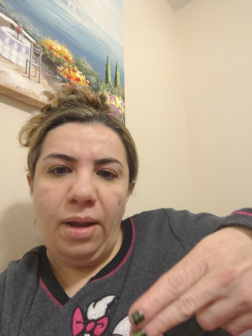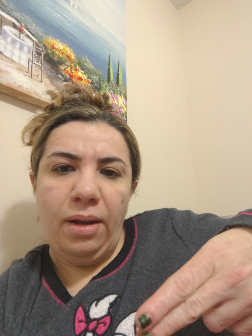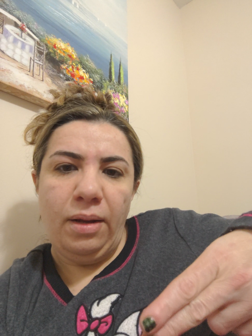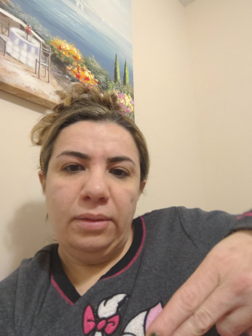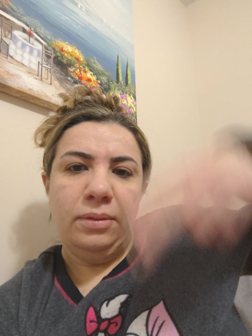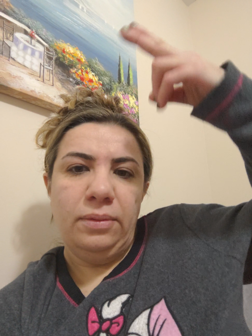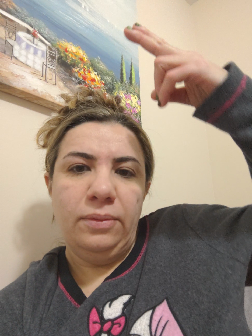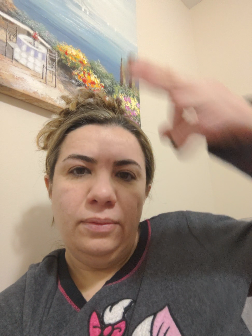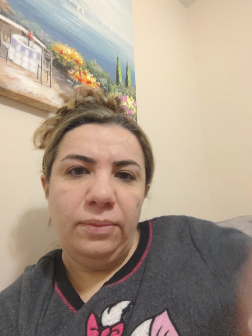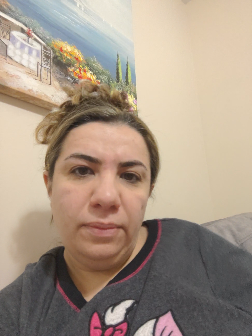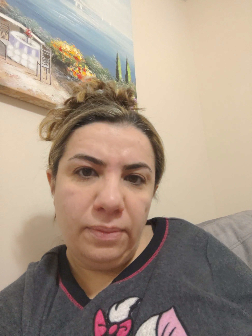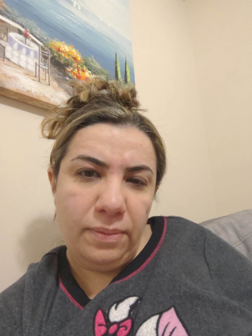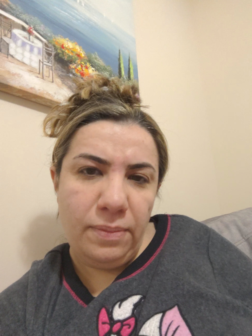high